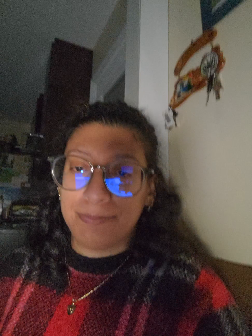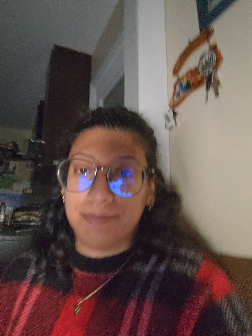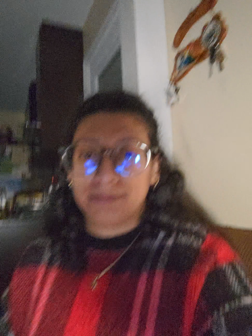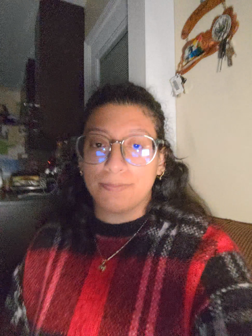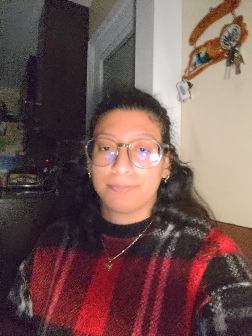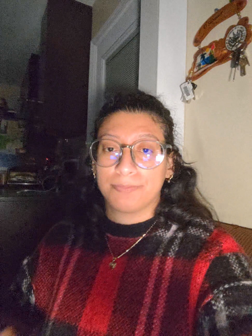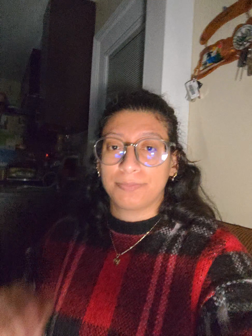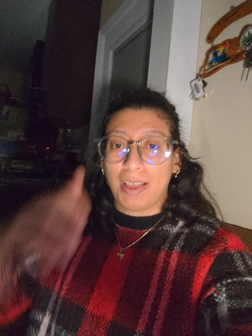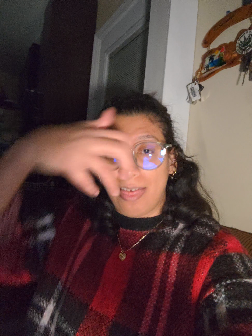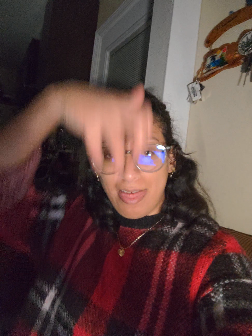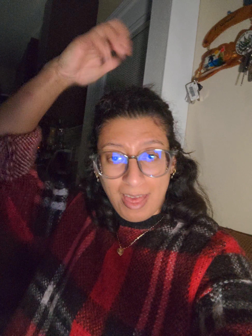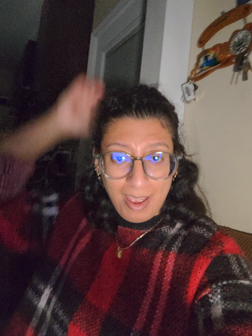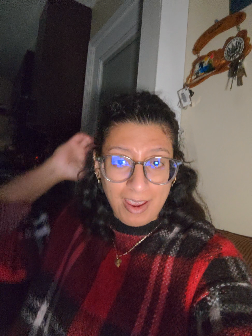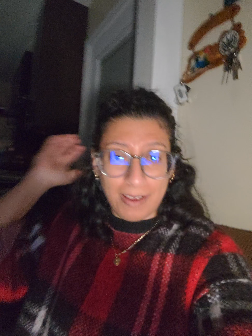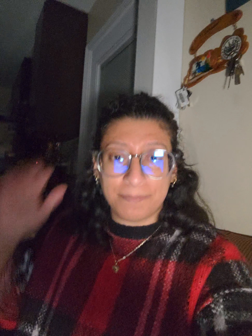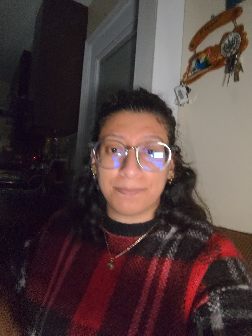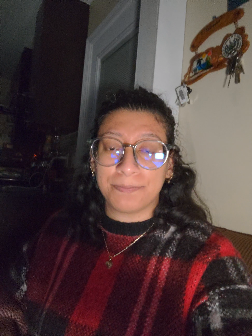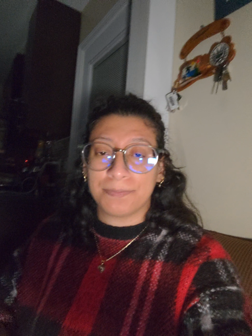lion